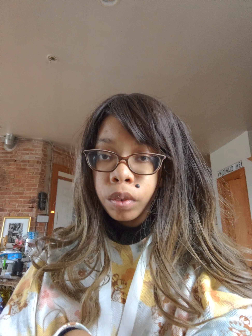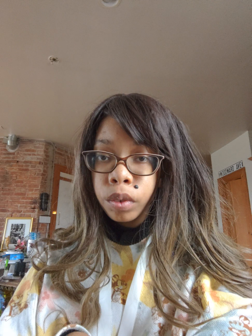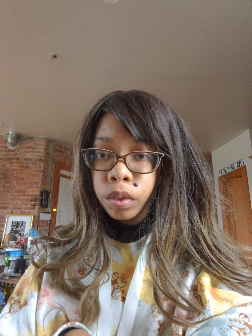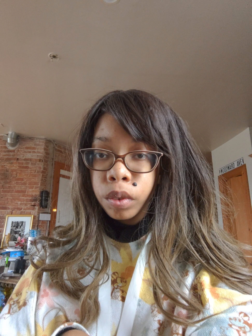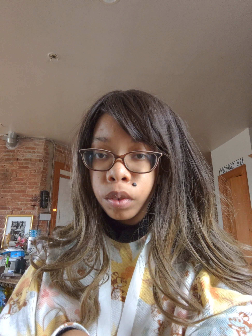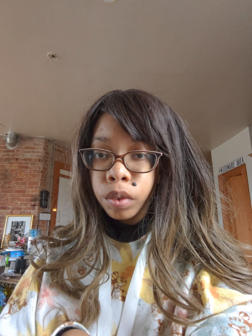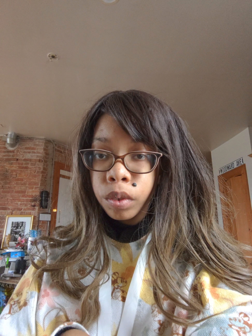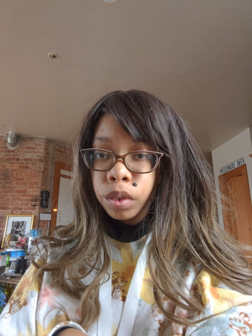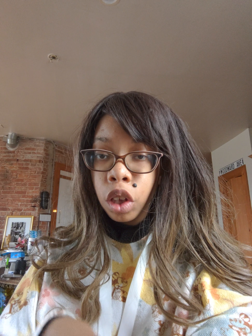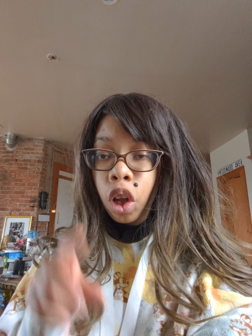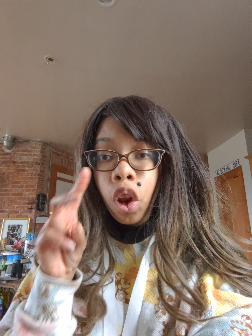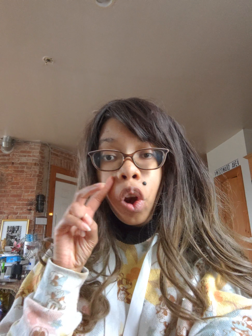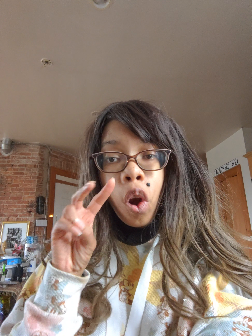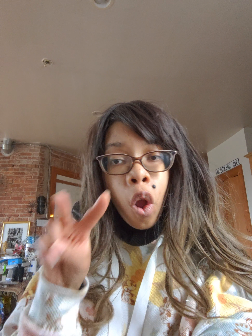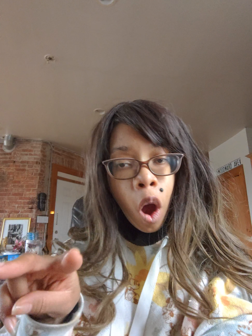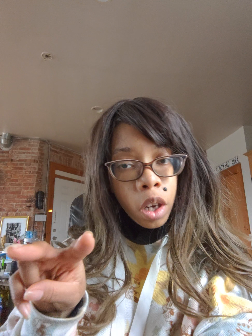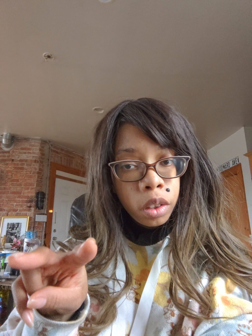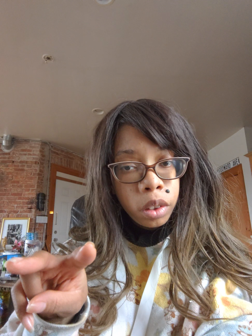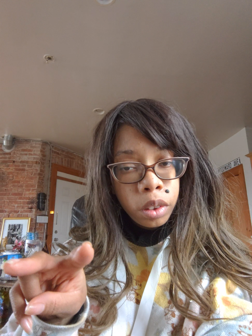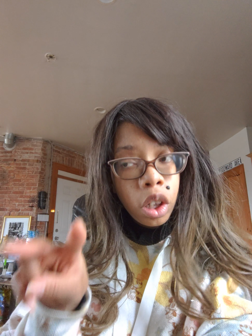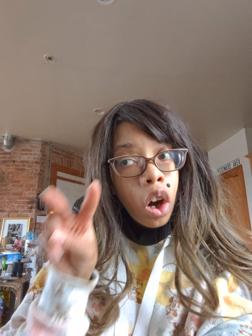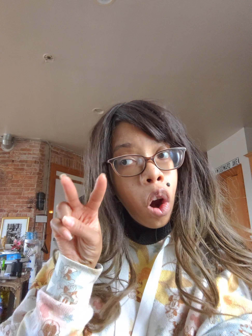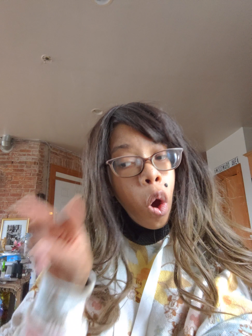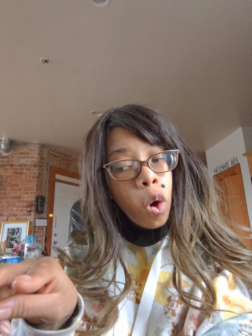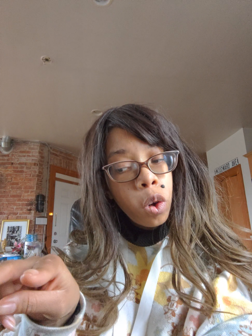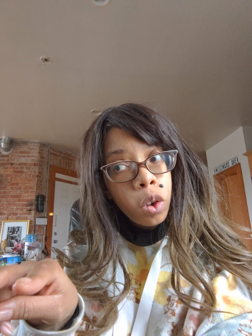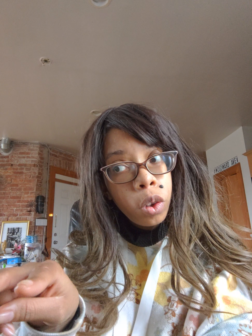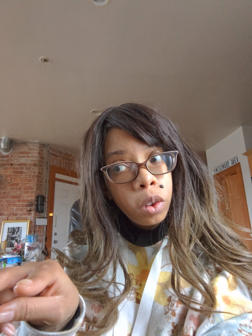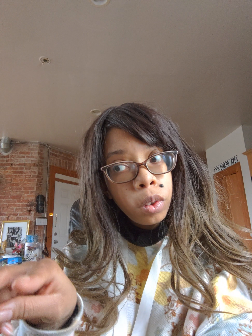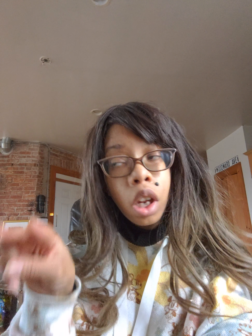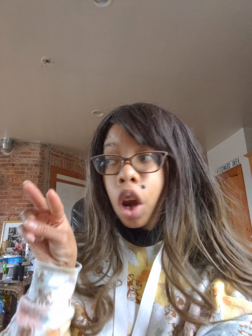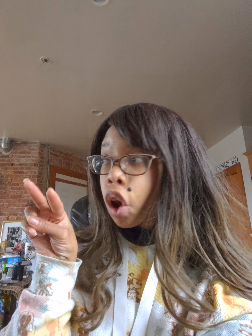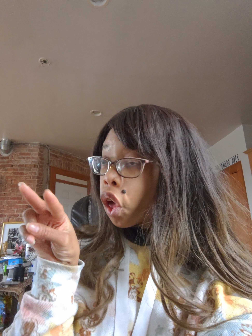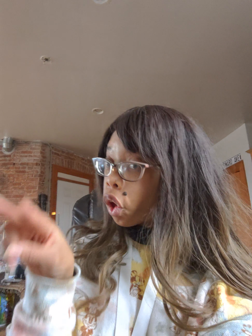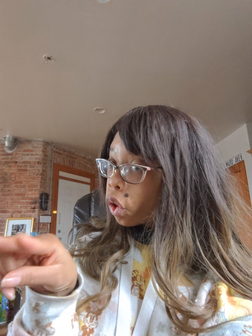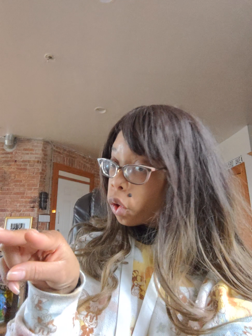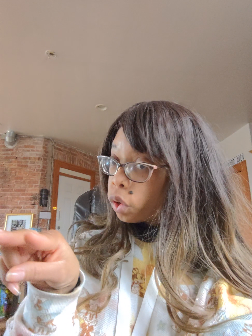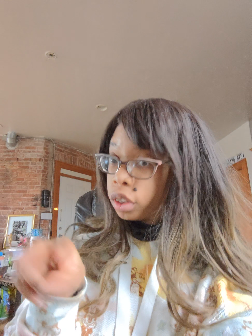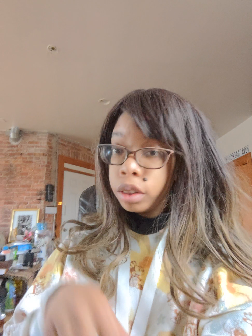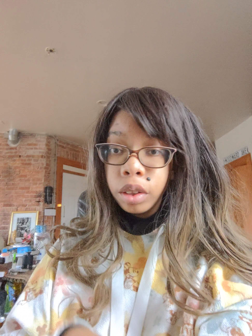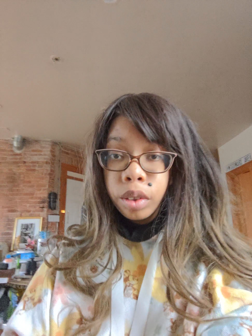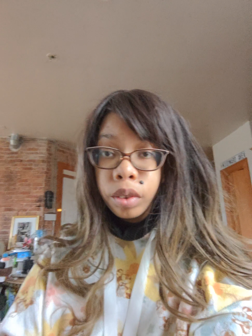look